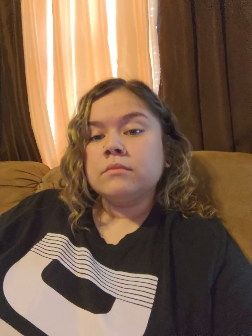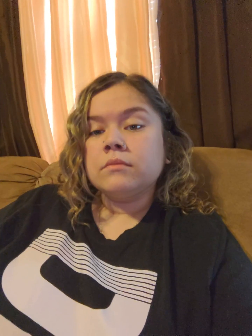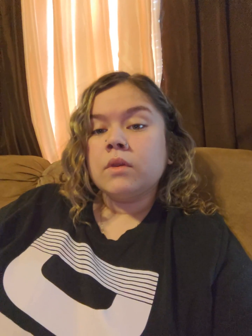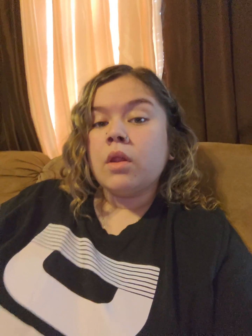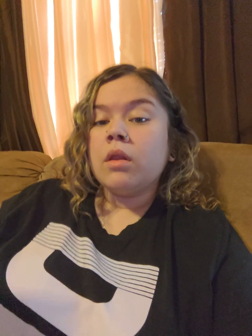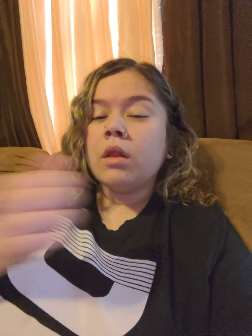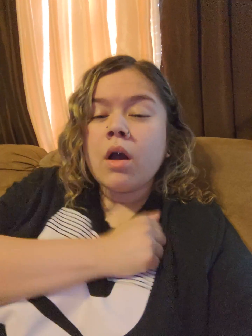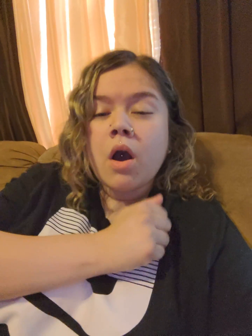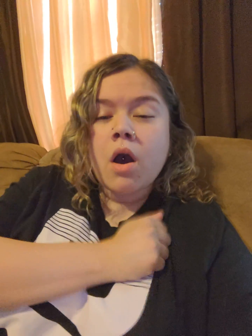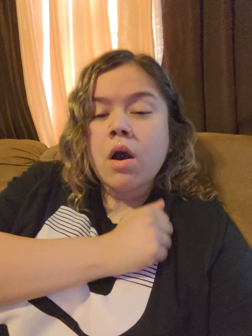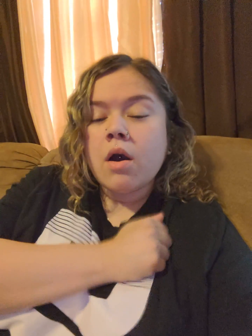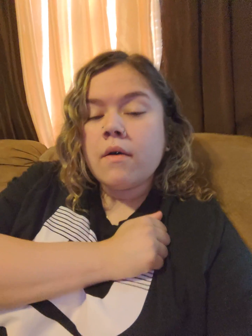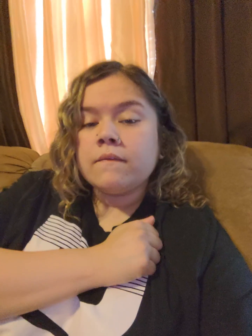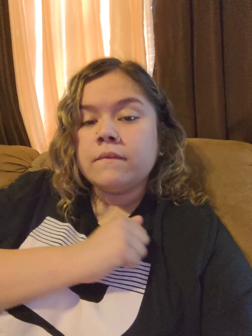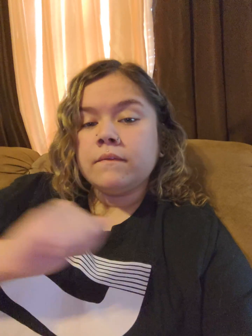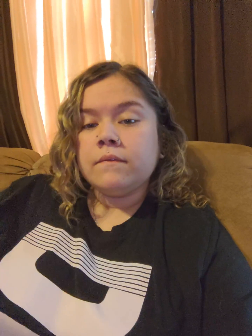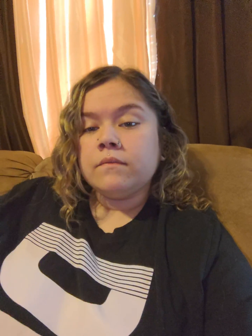love